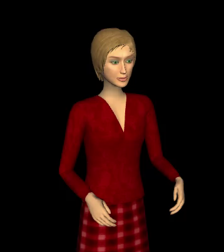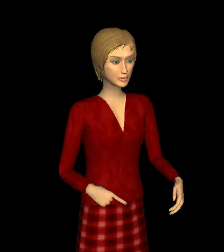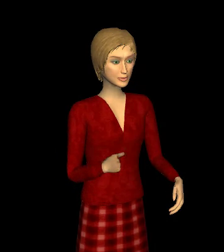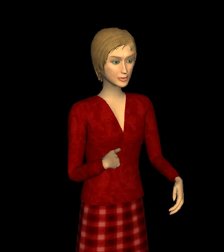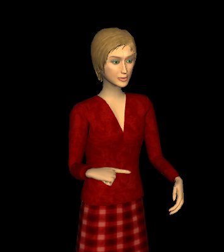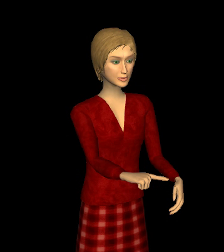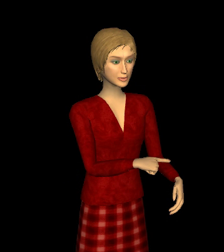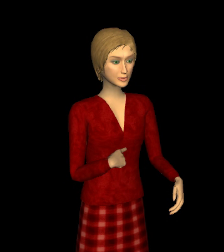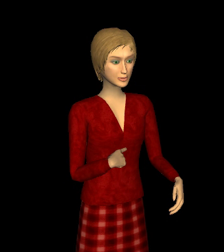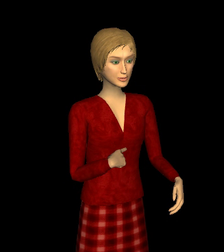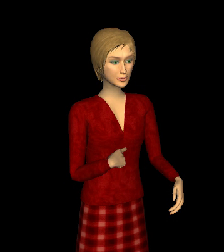نحن